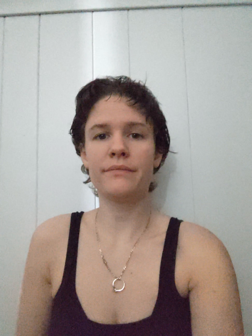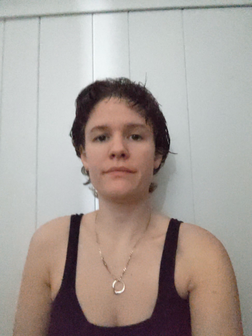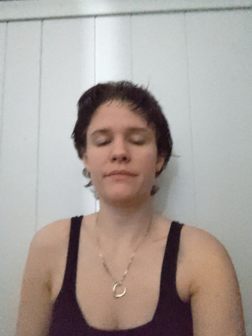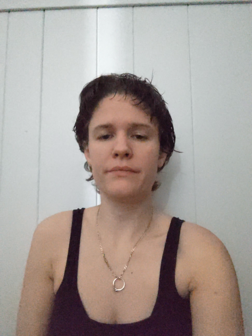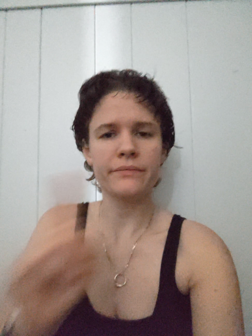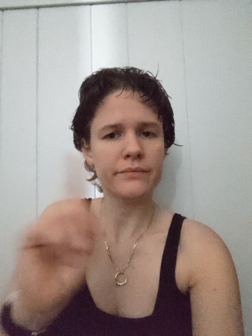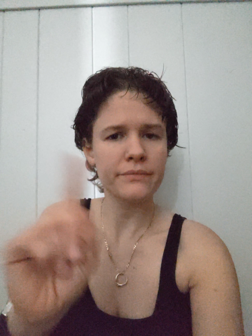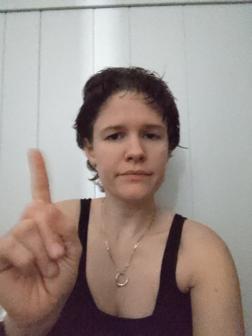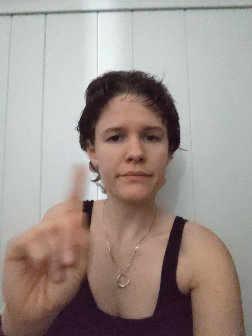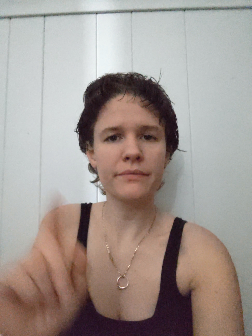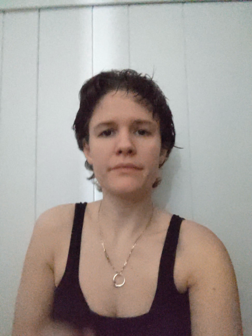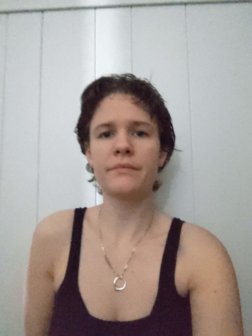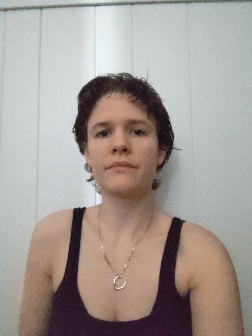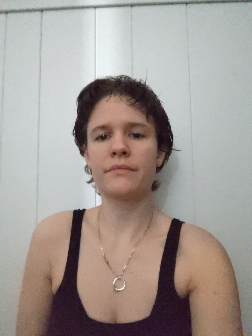where